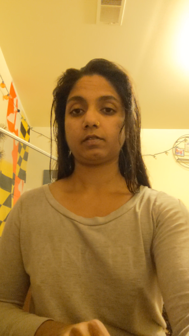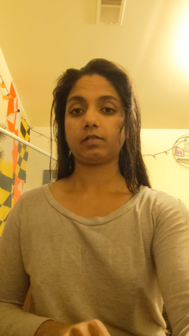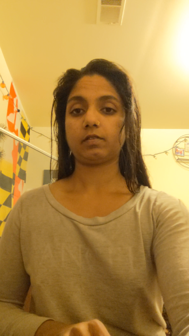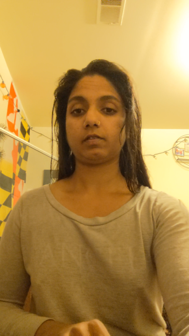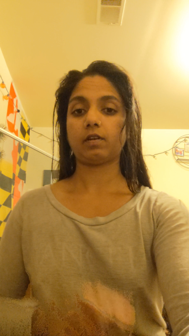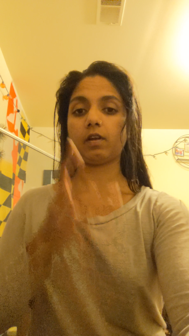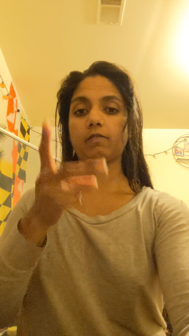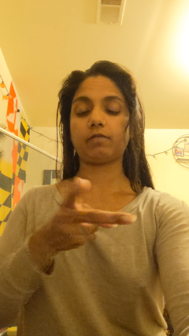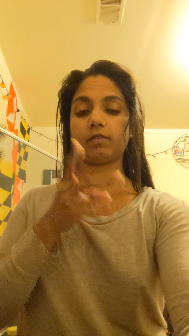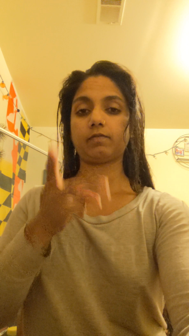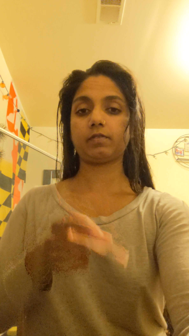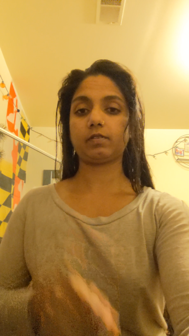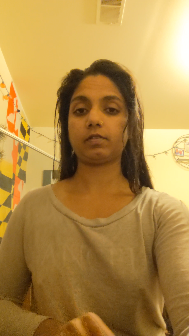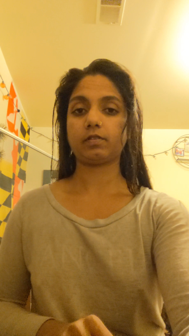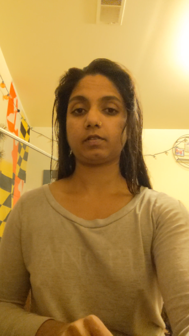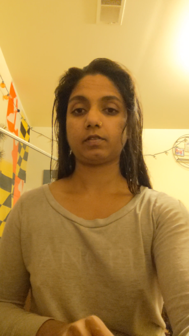careful